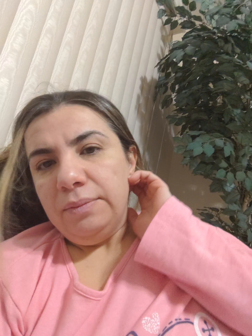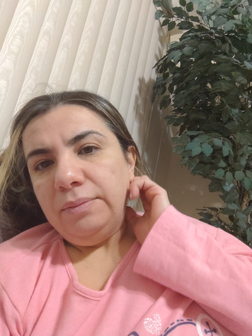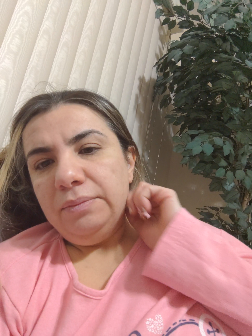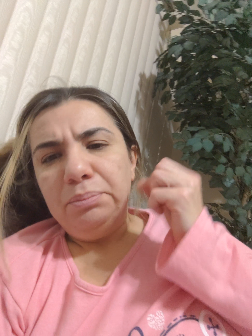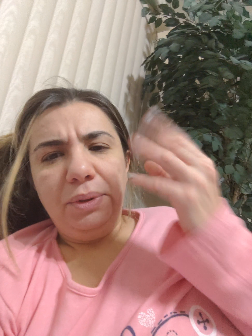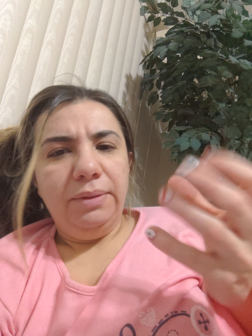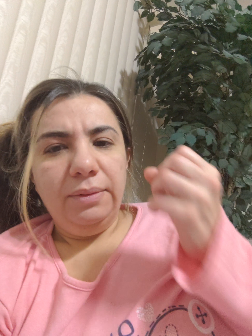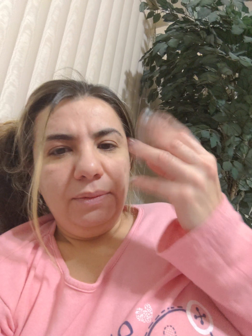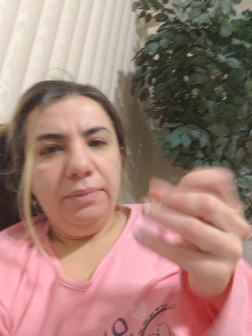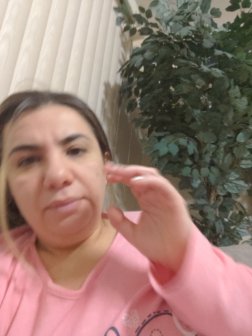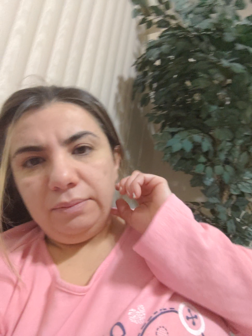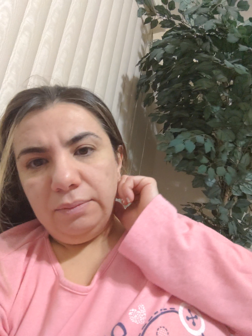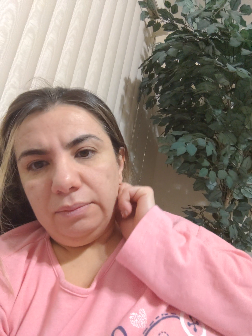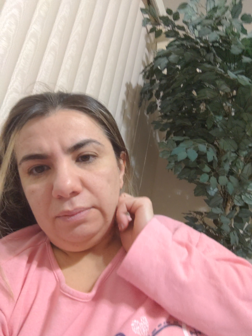many